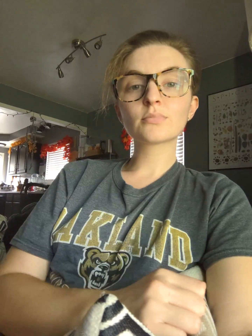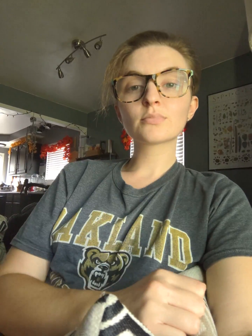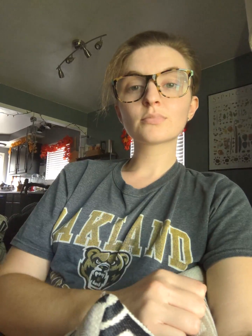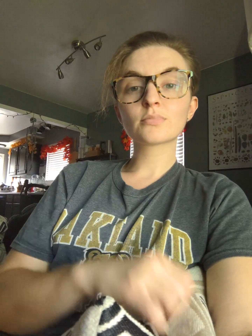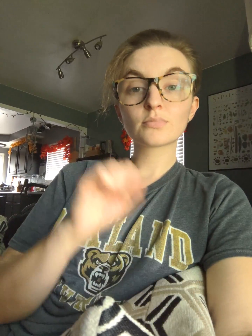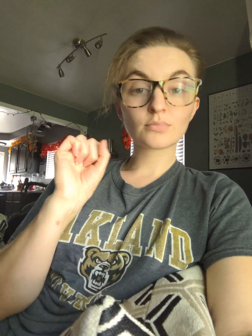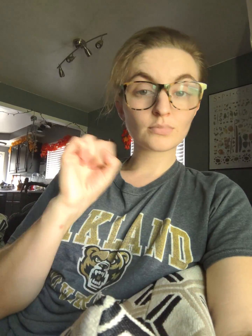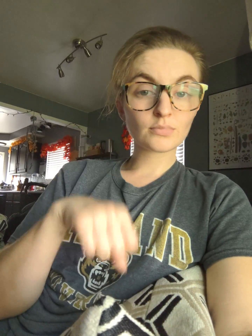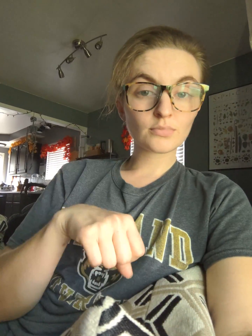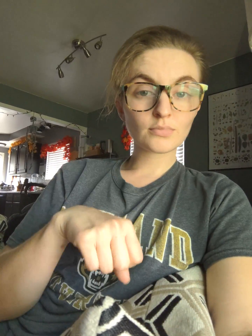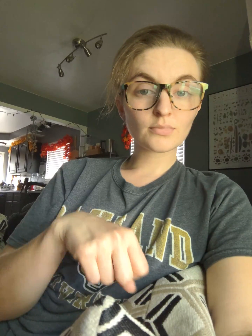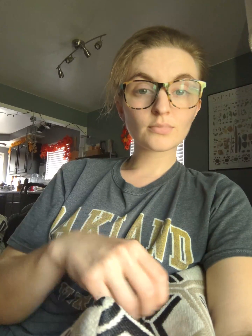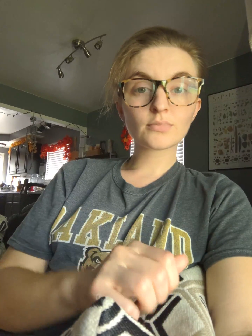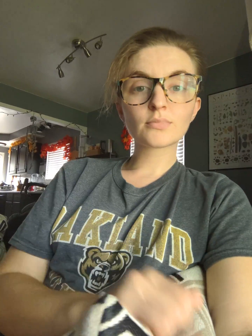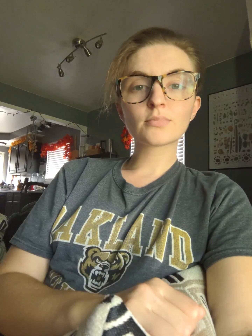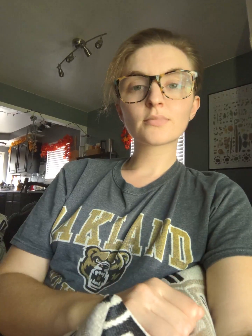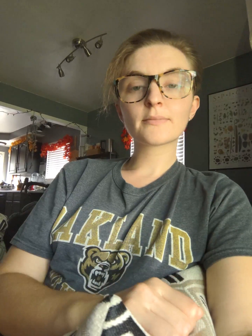could